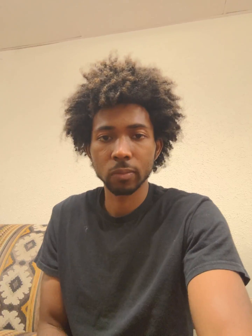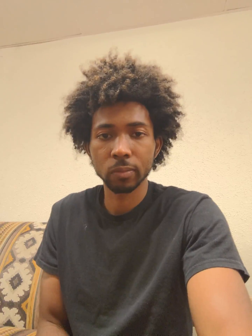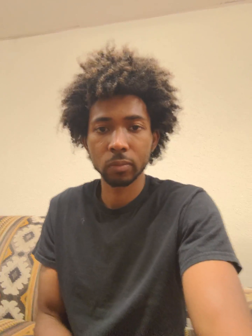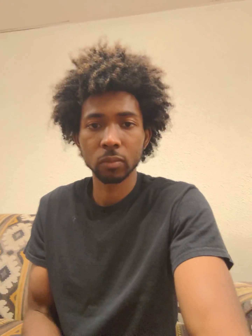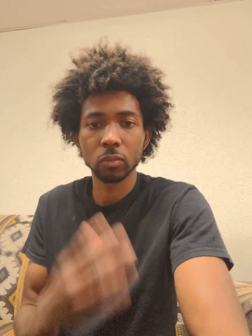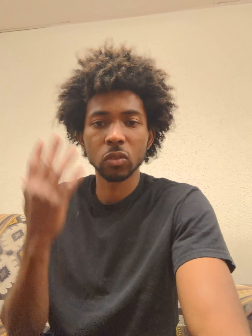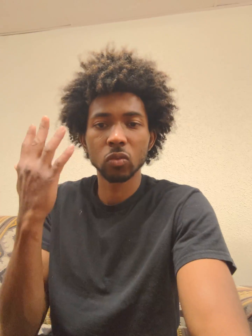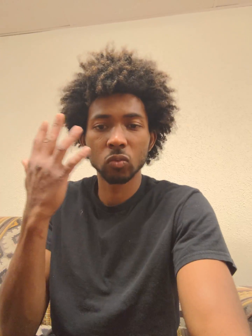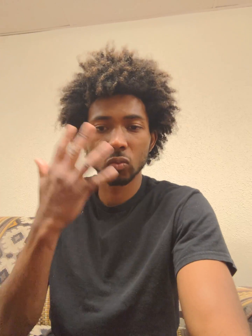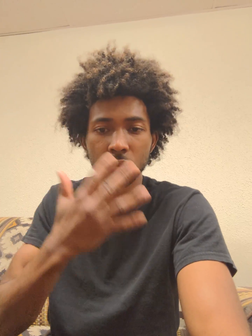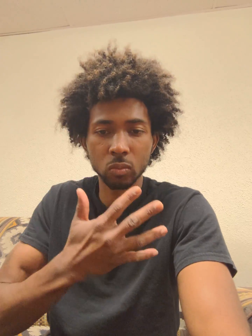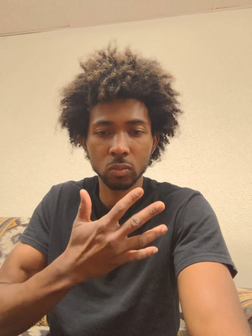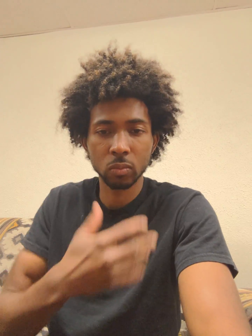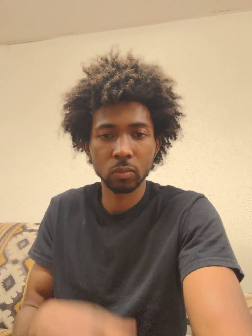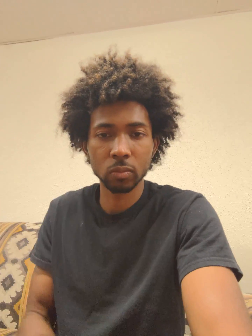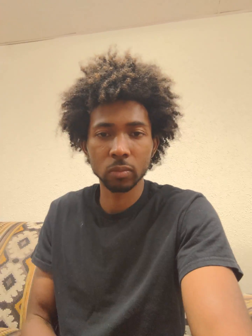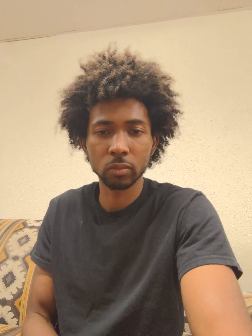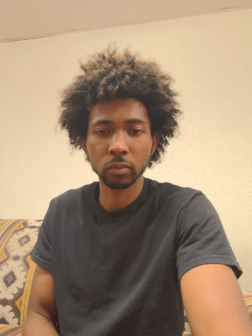dark